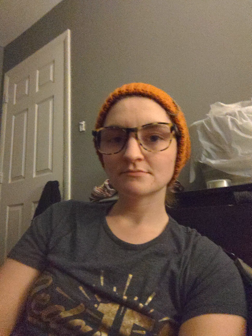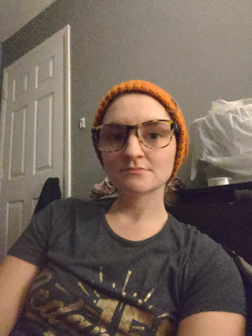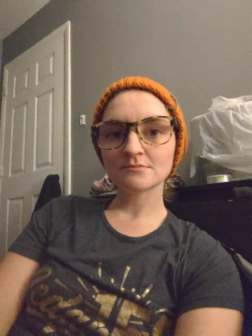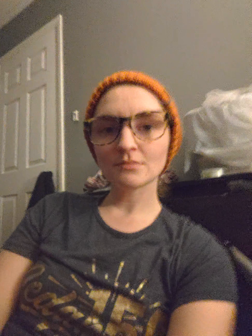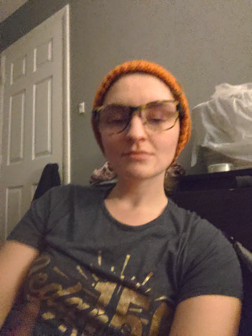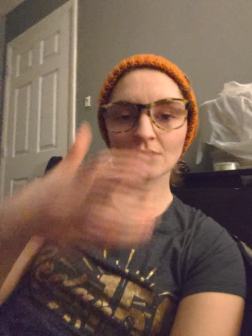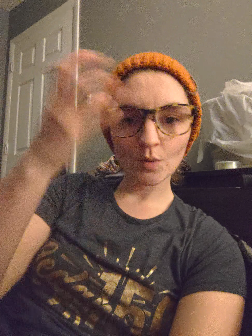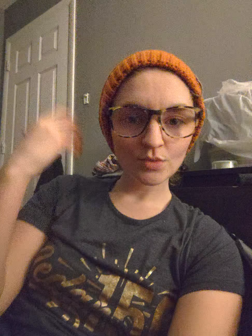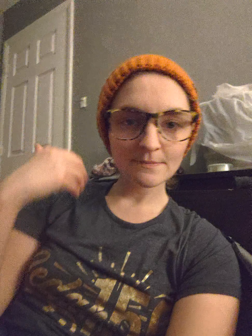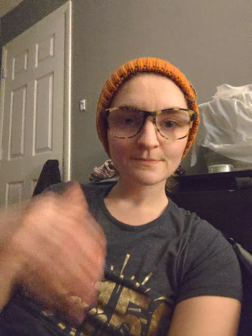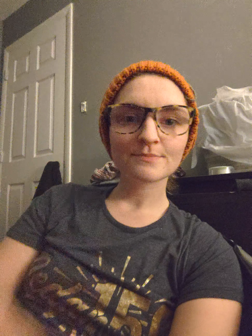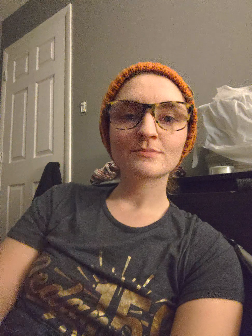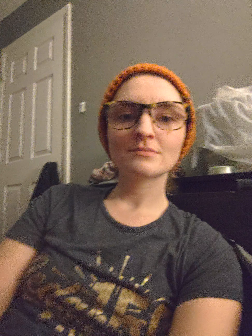lion